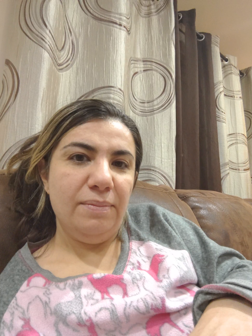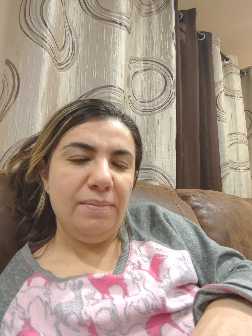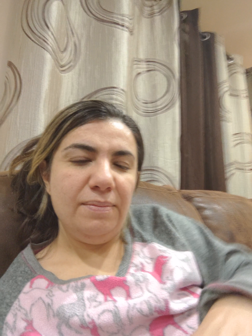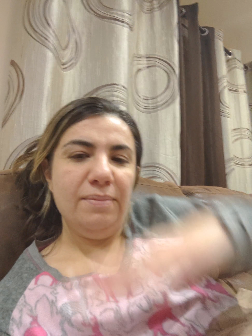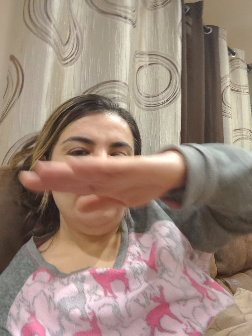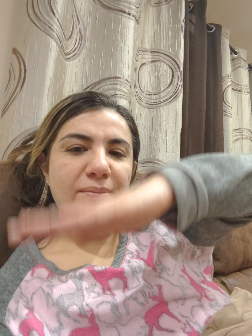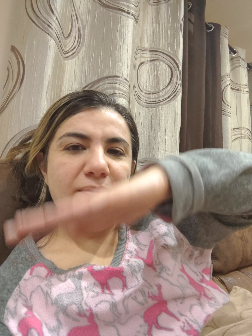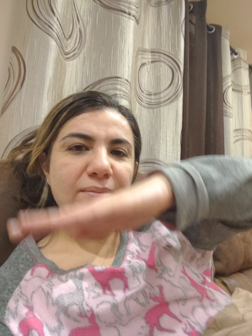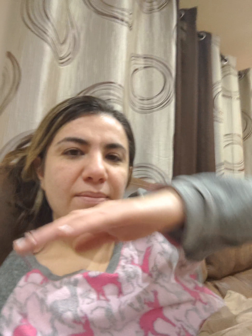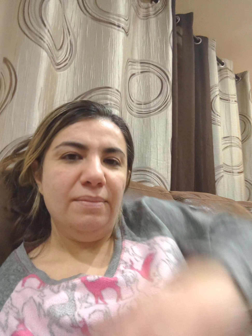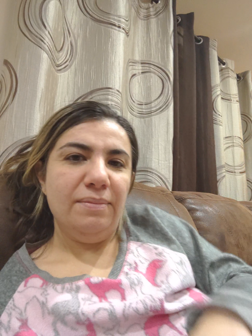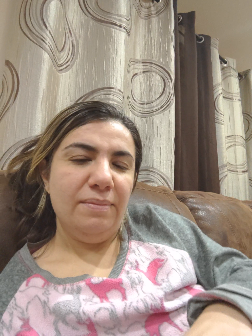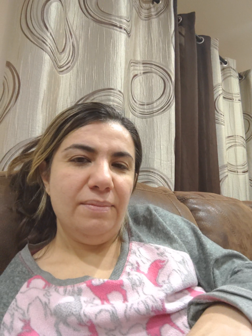table